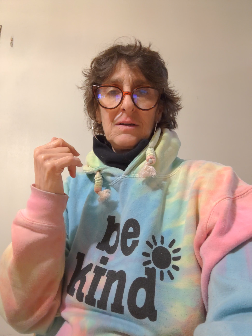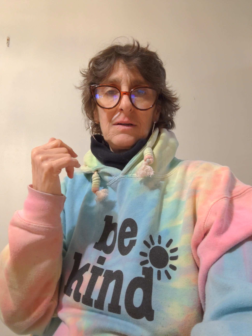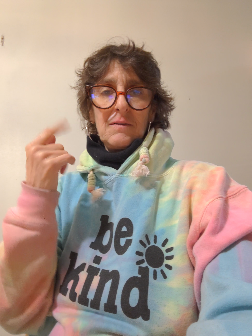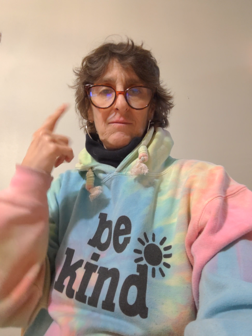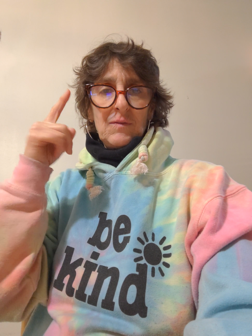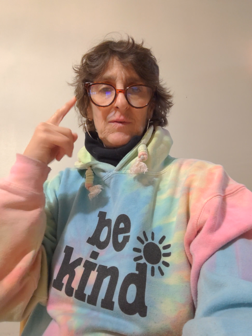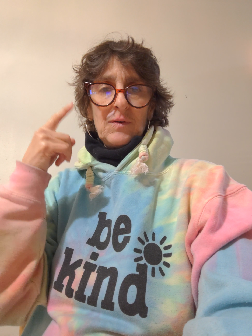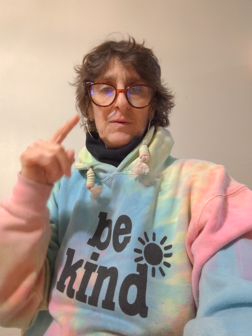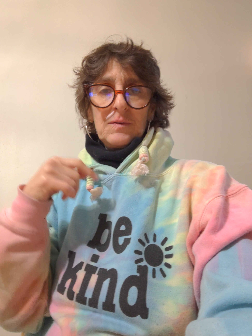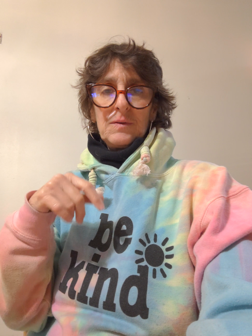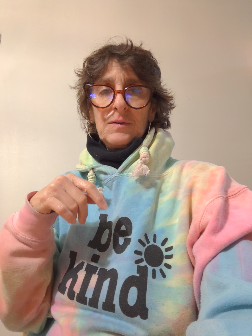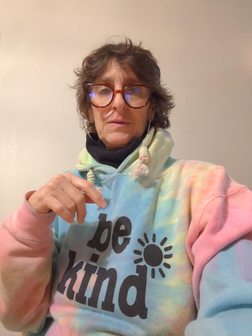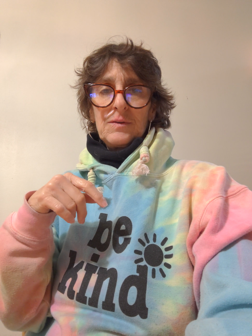for